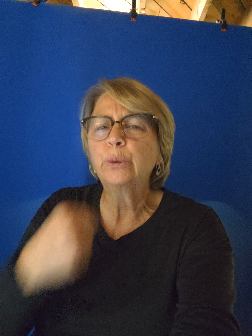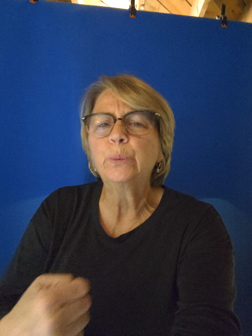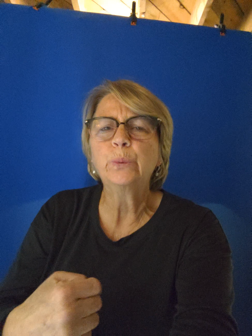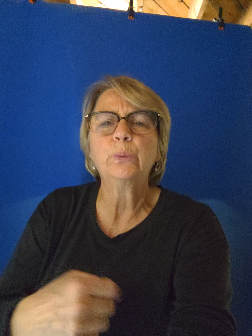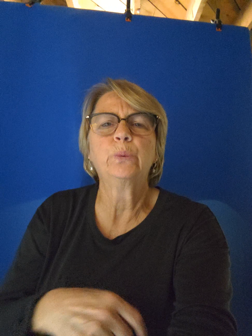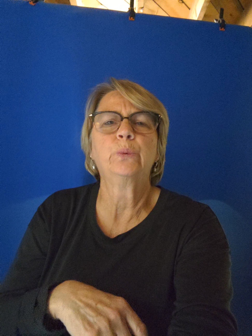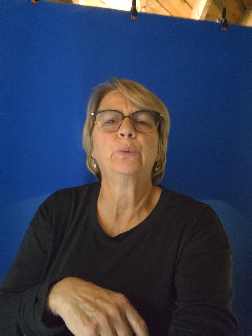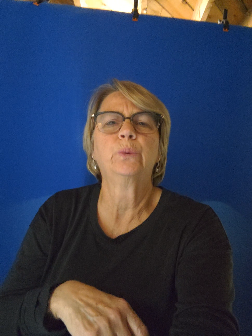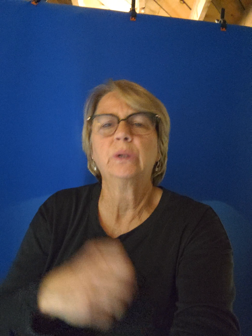cute